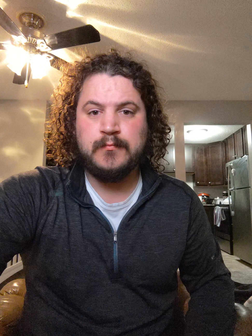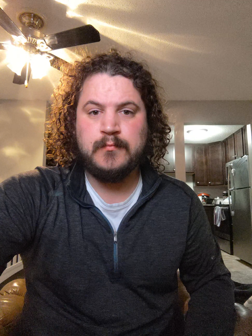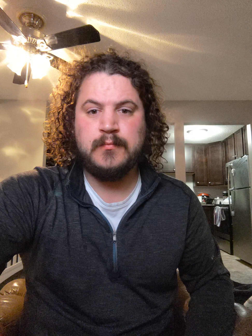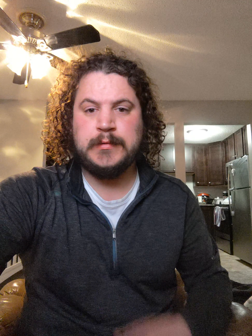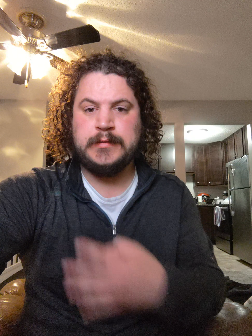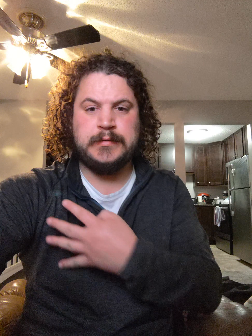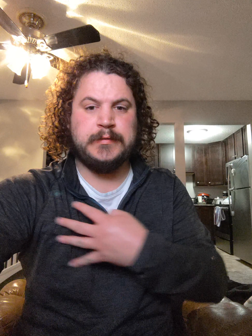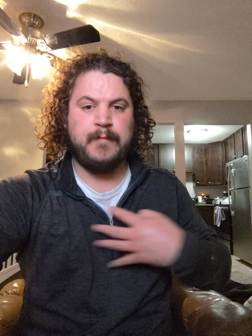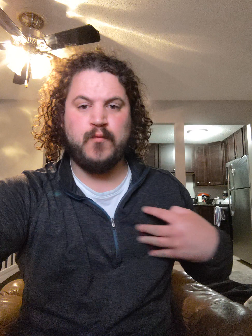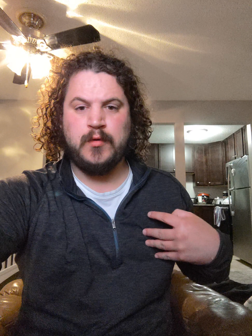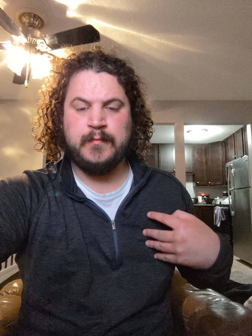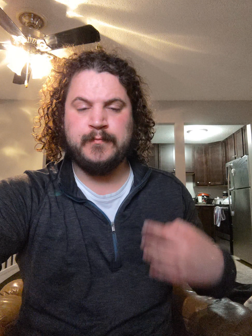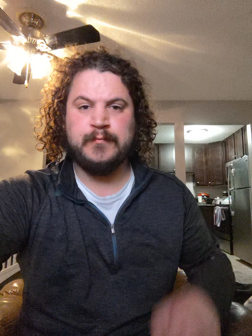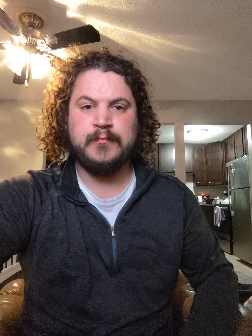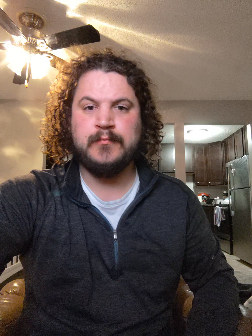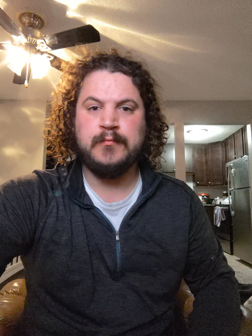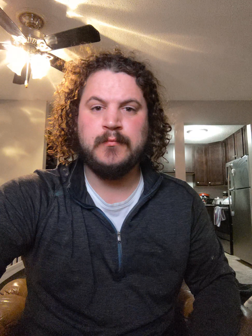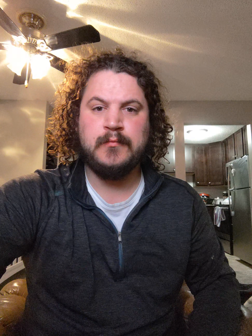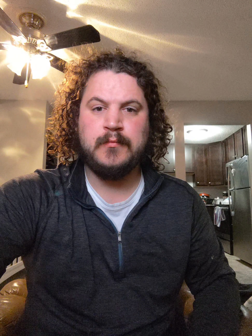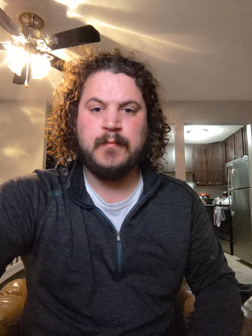zebra